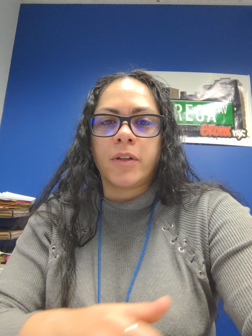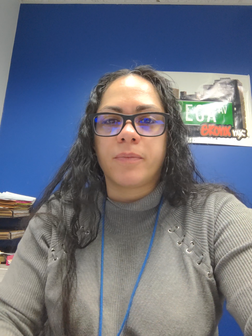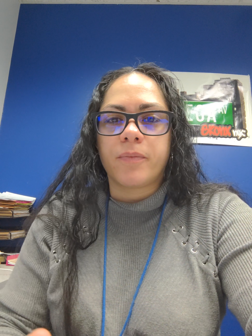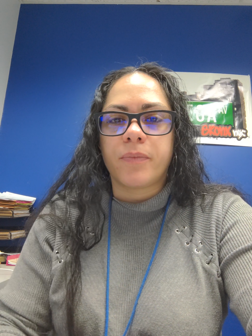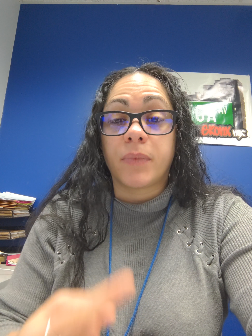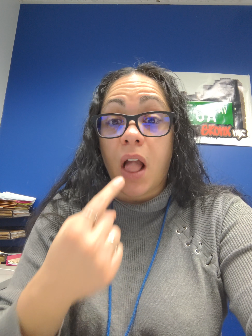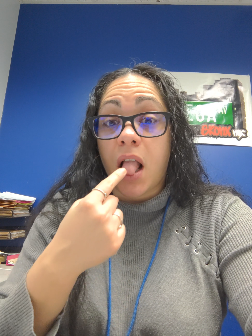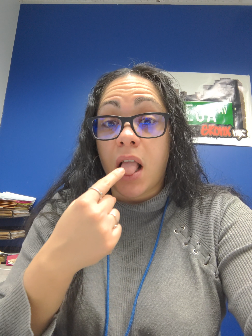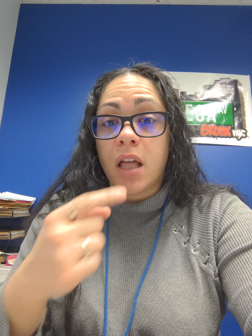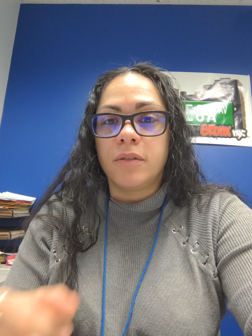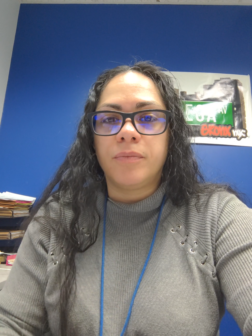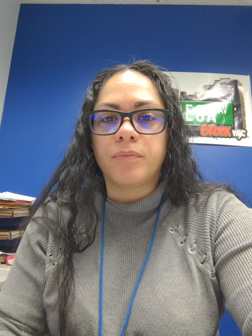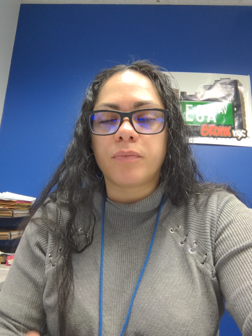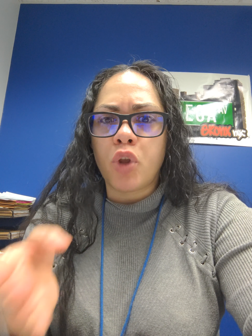tongue